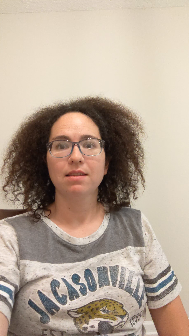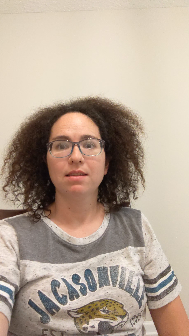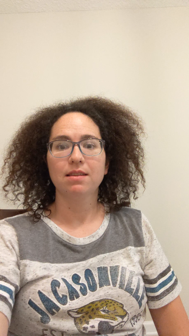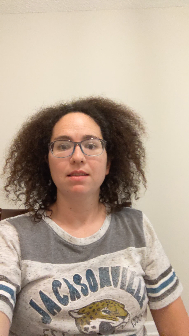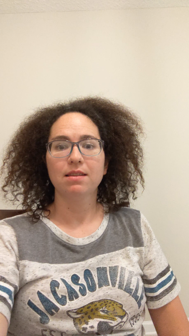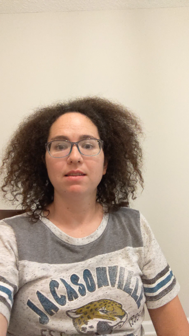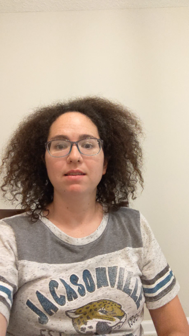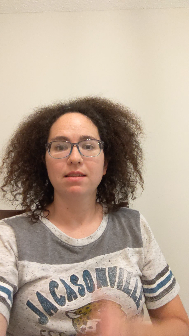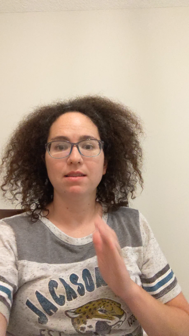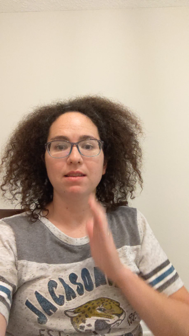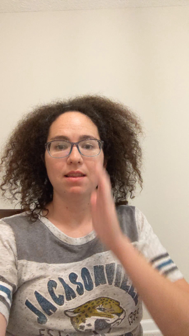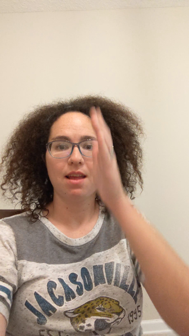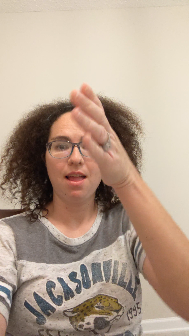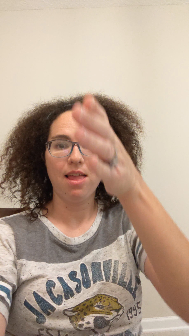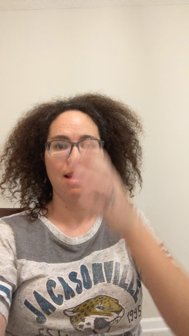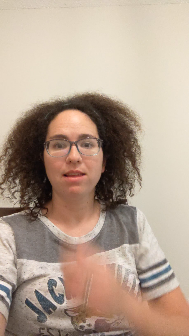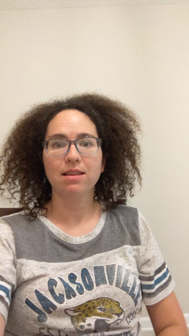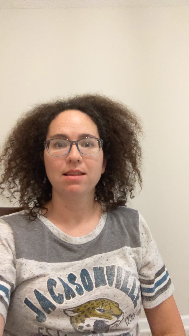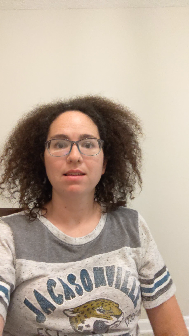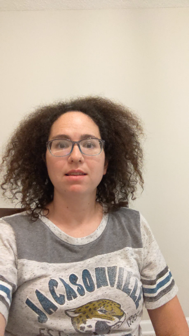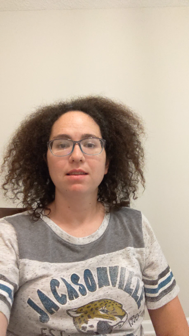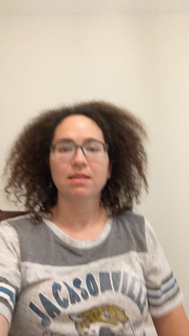over